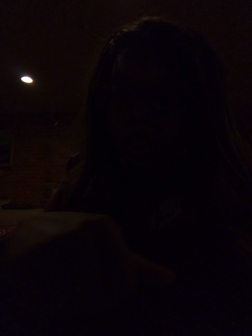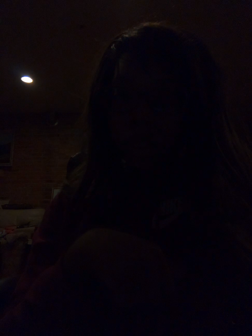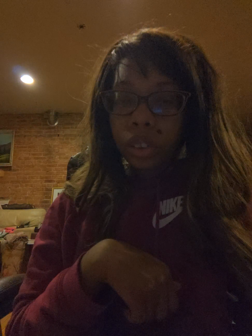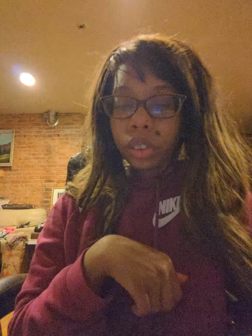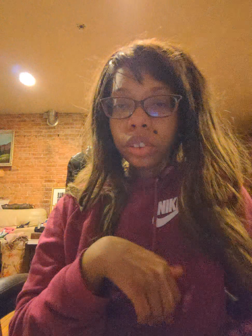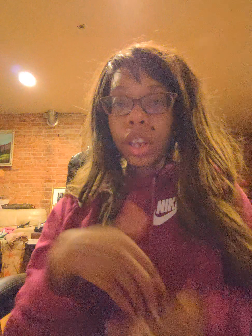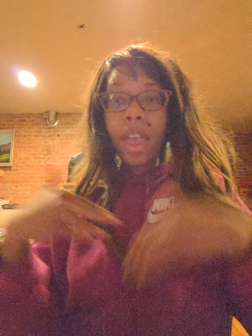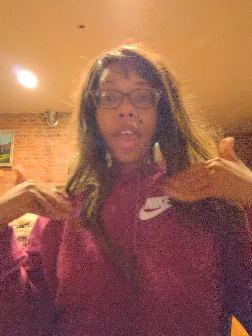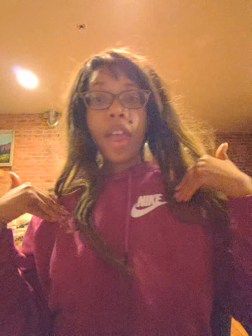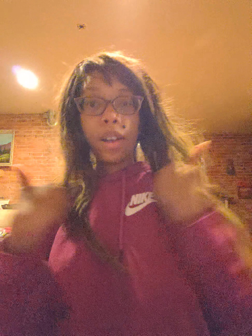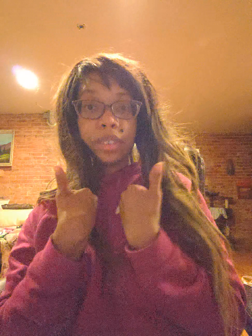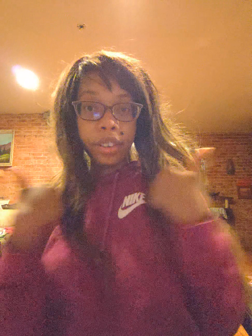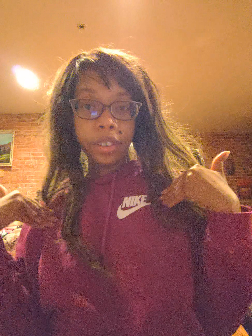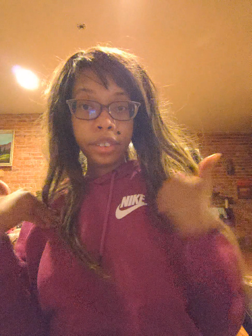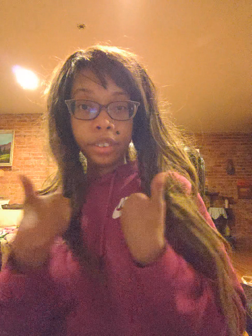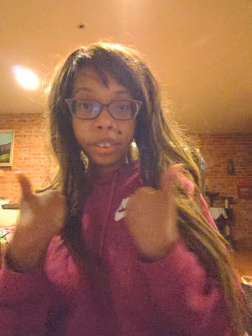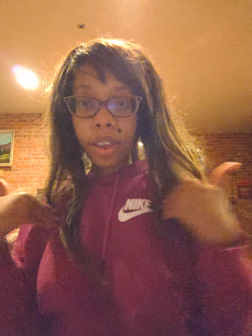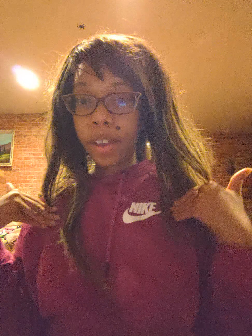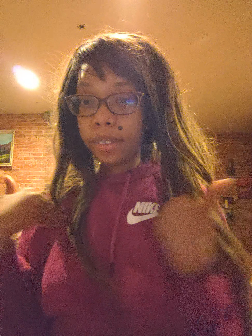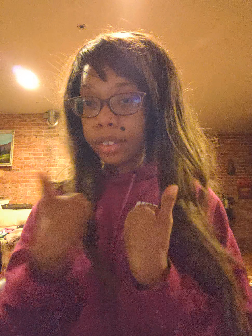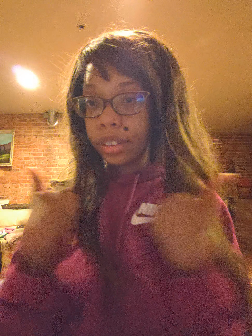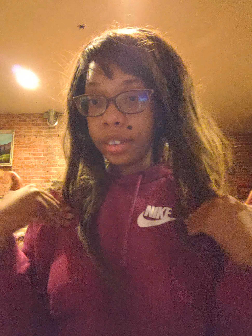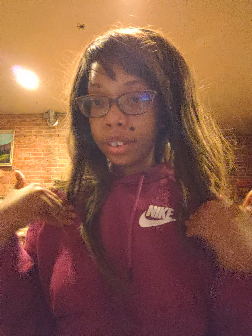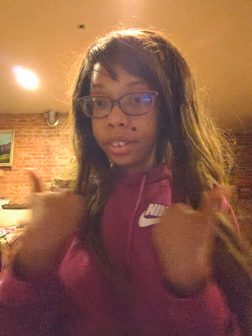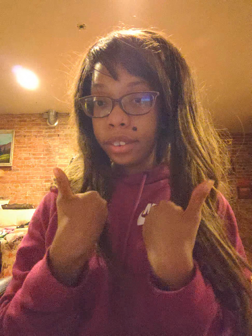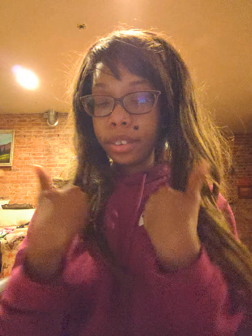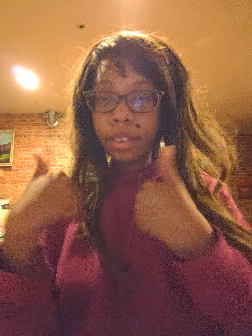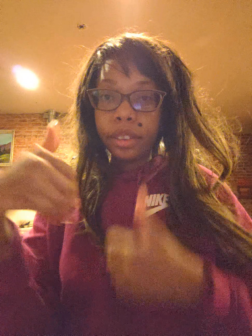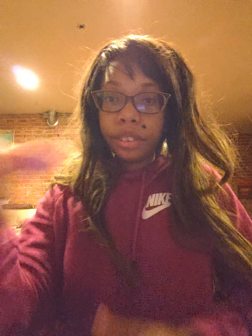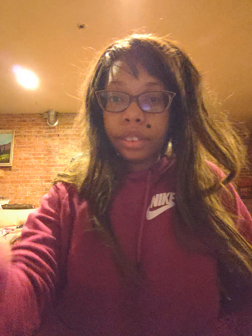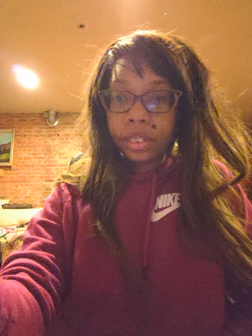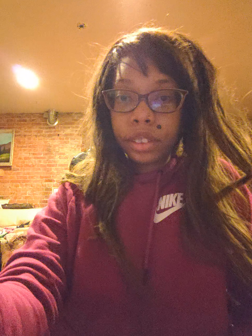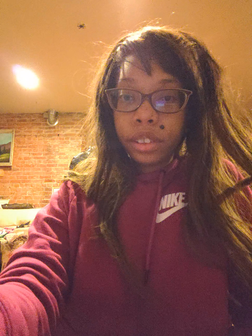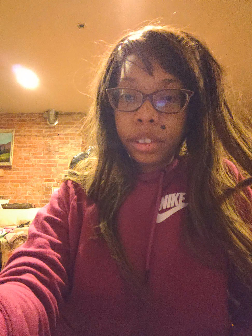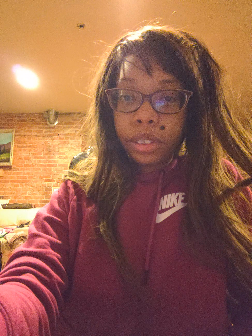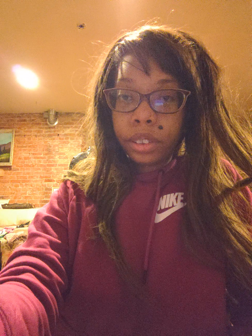animal